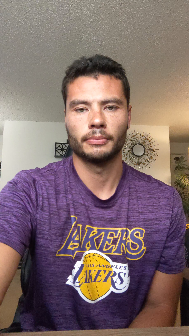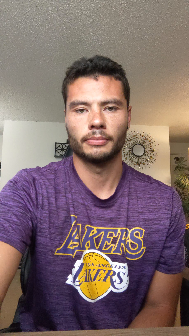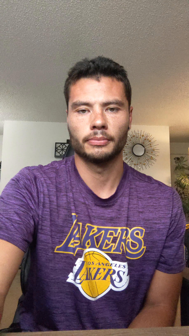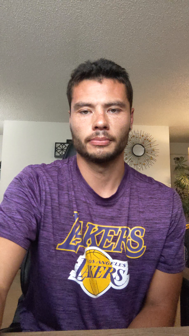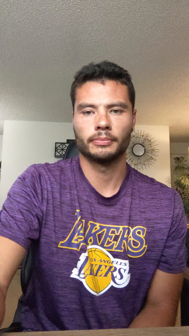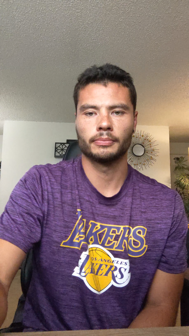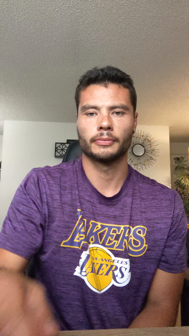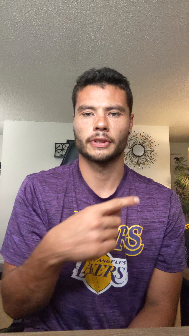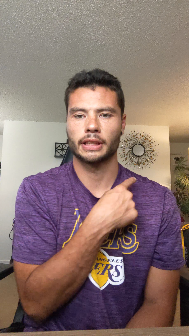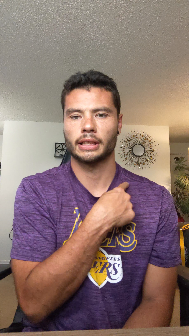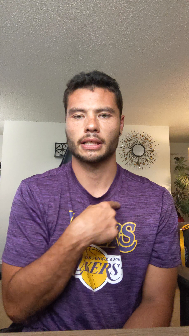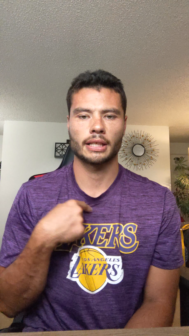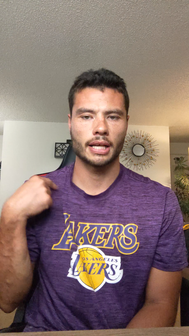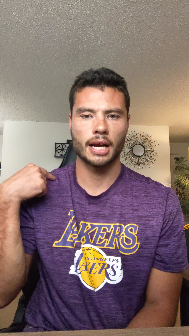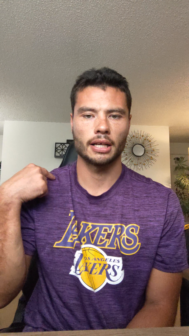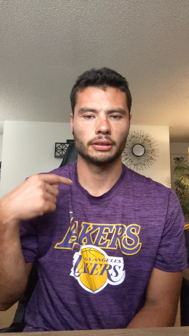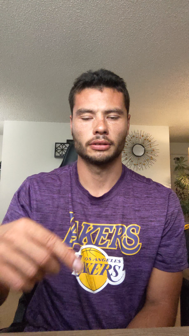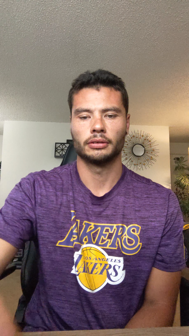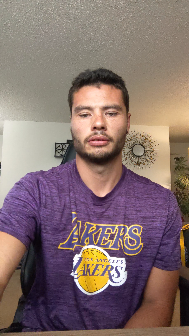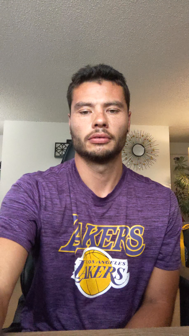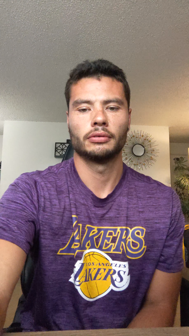necklace